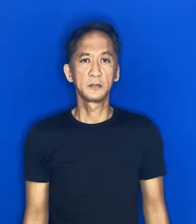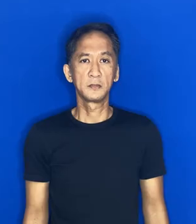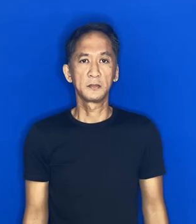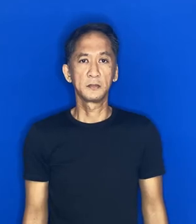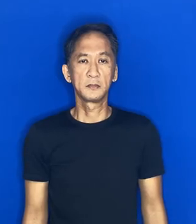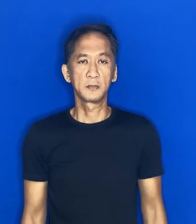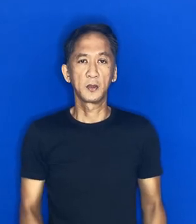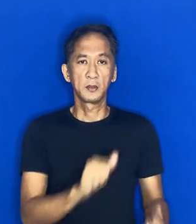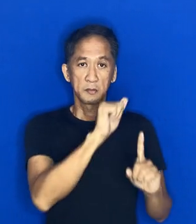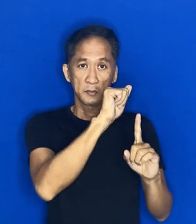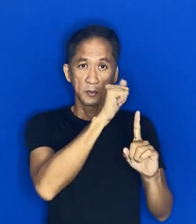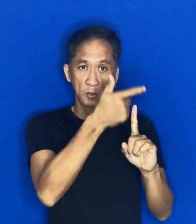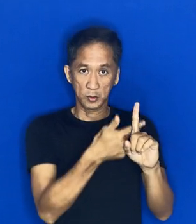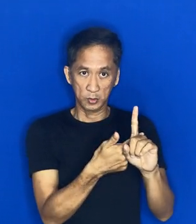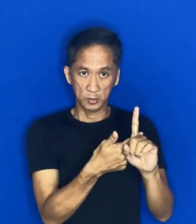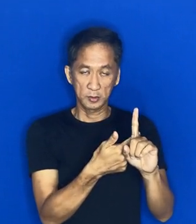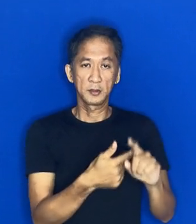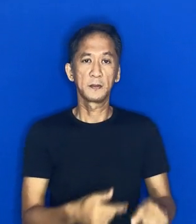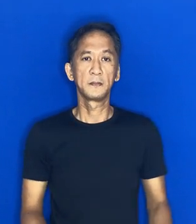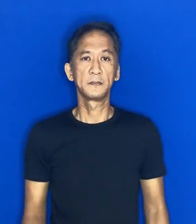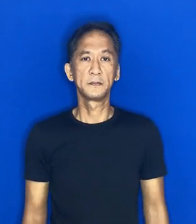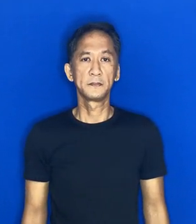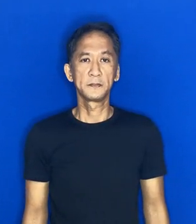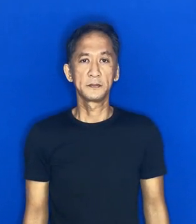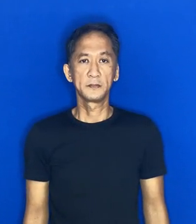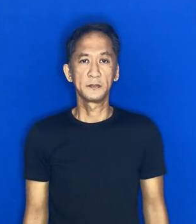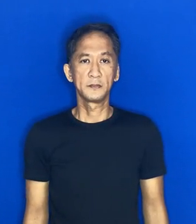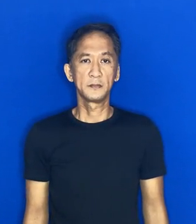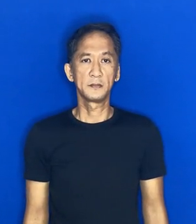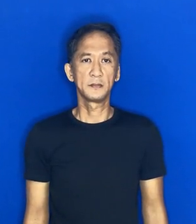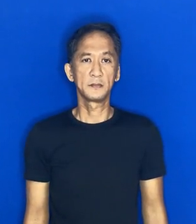august